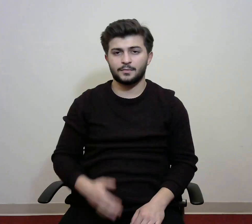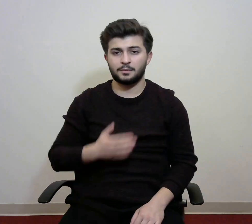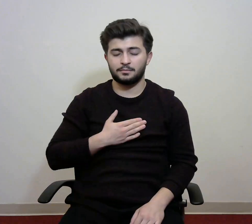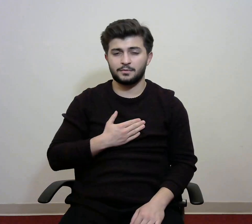mən